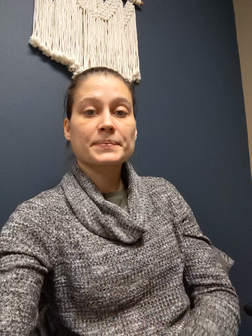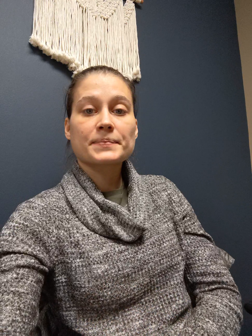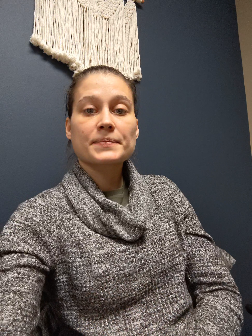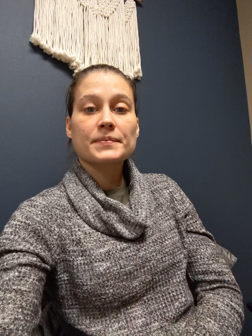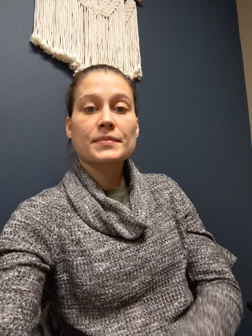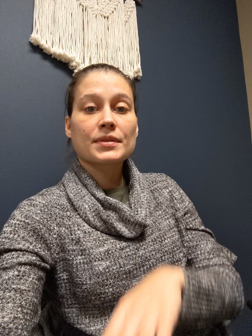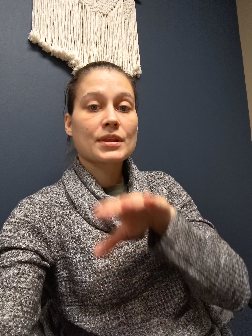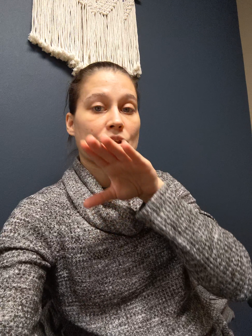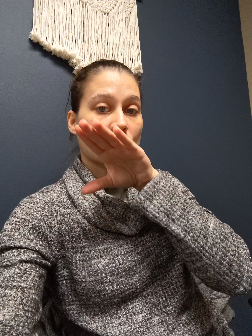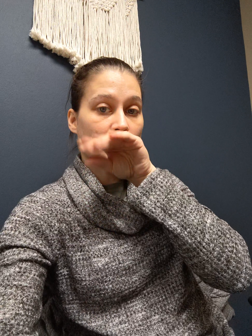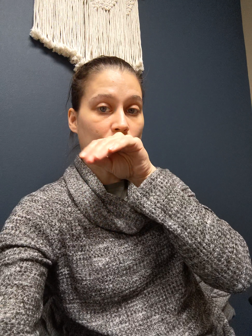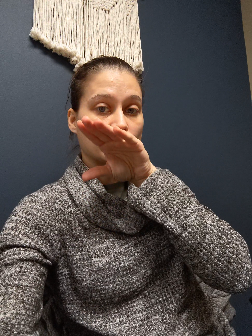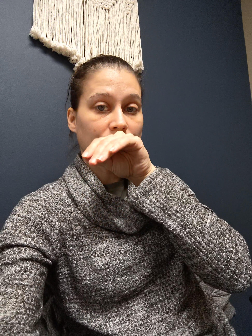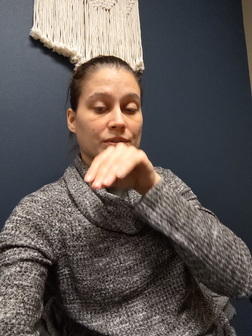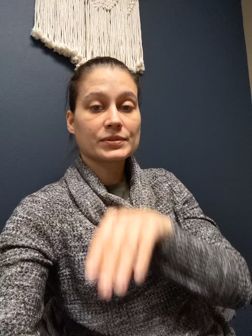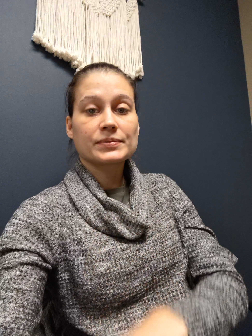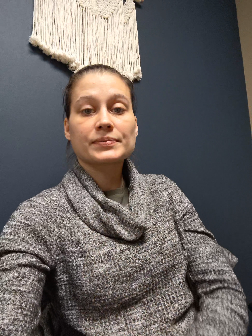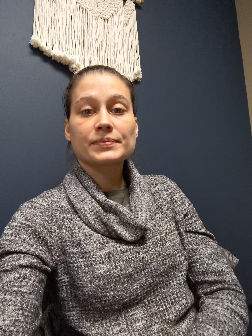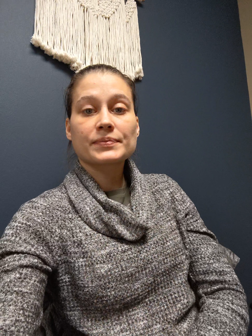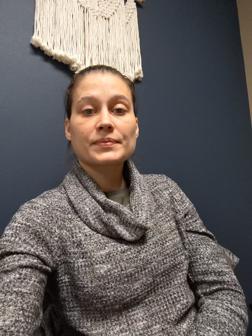goose